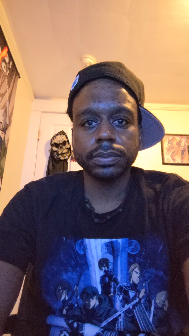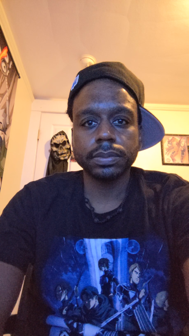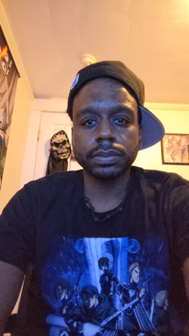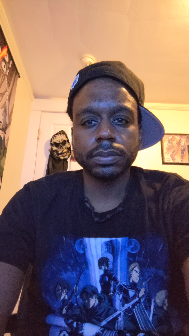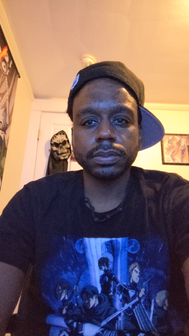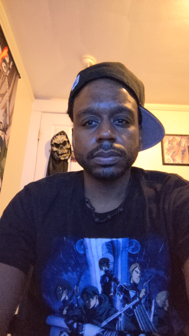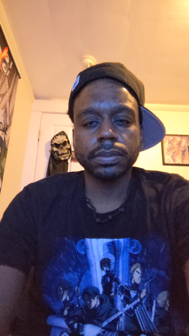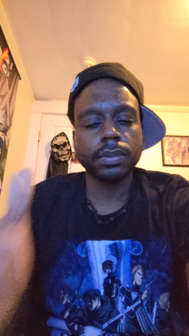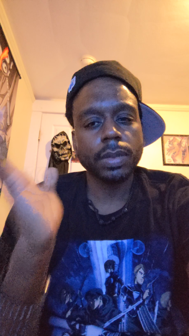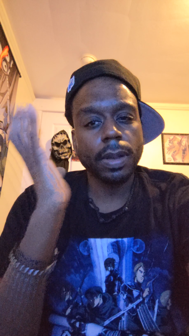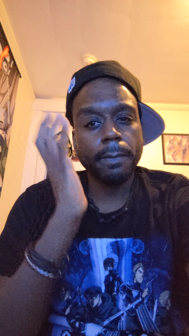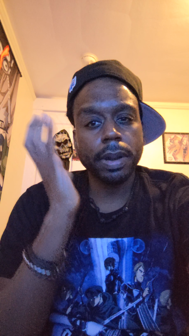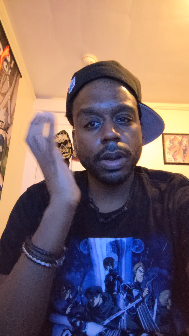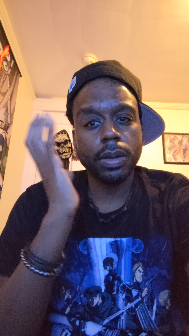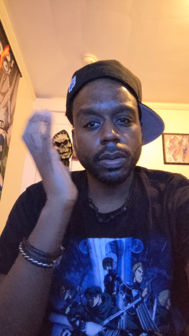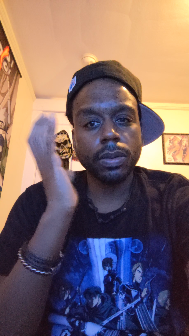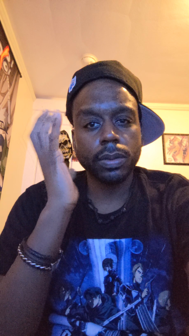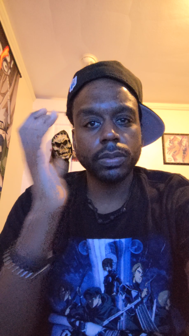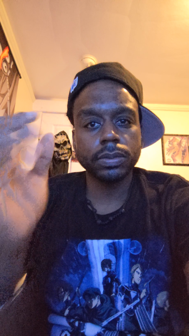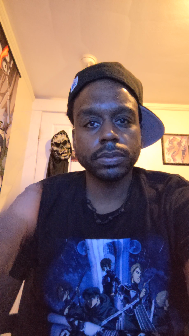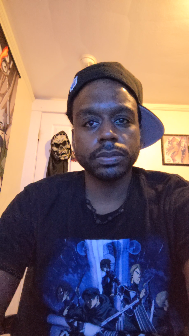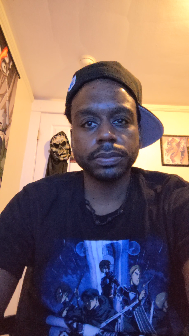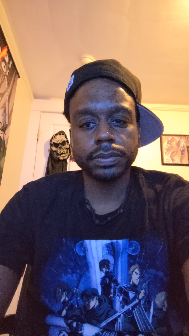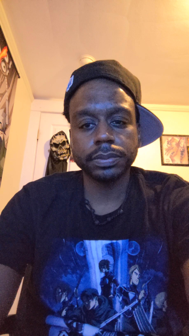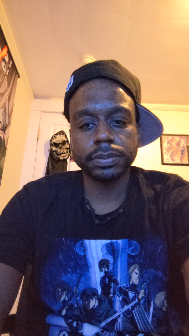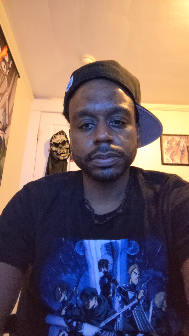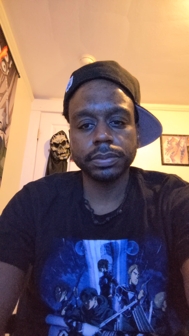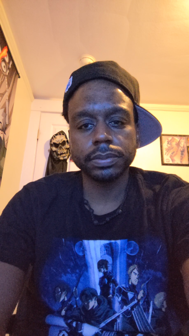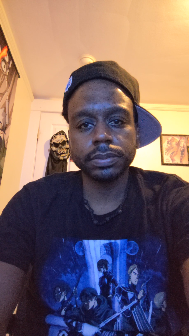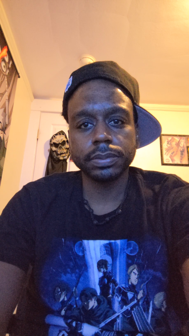pillow